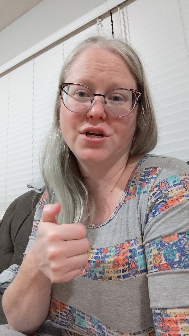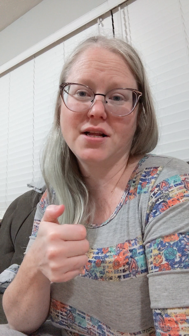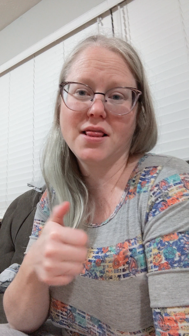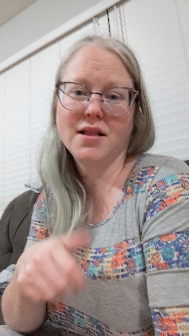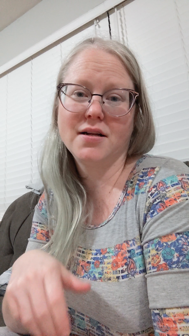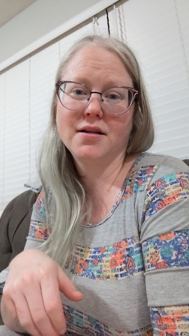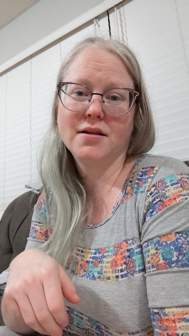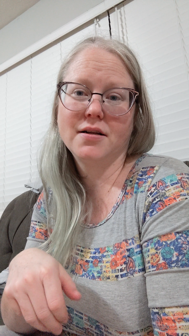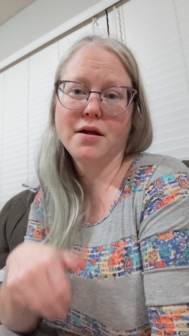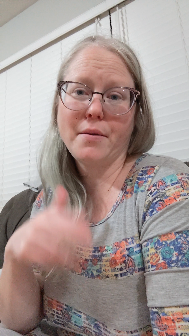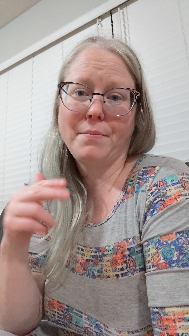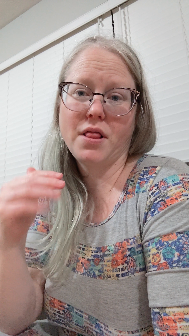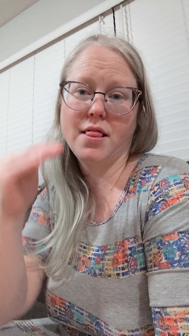build